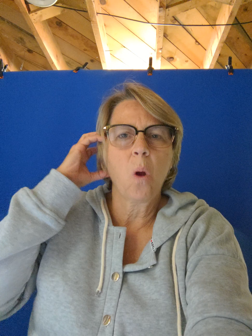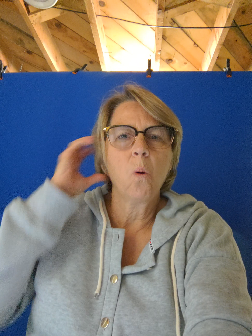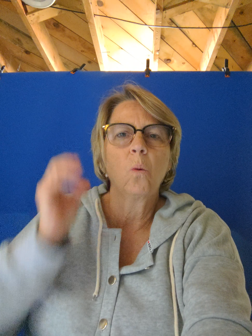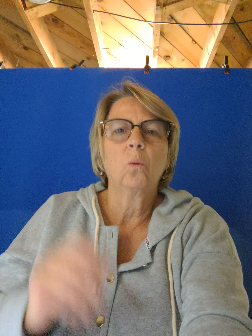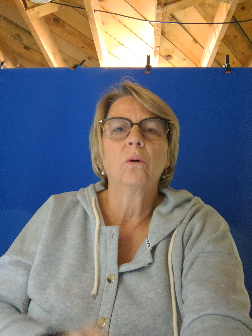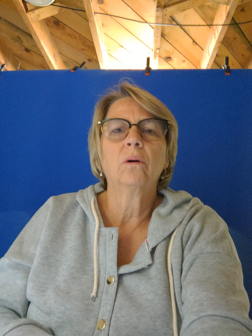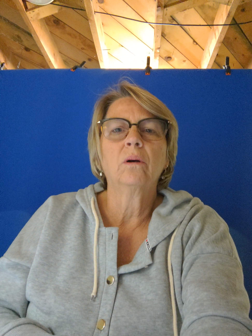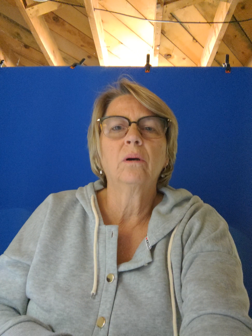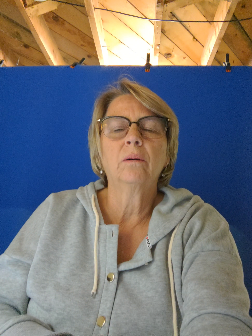radio